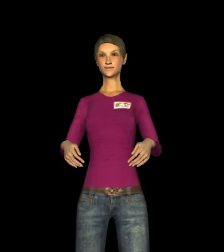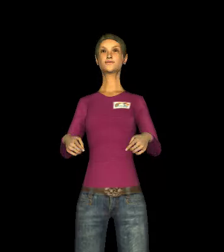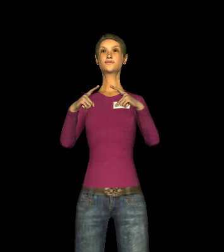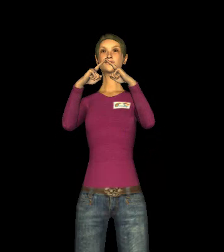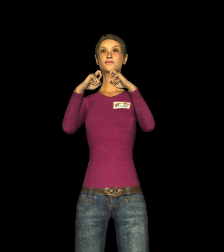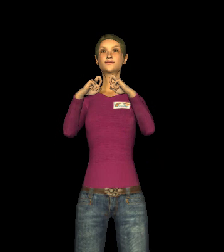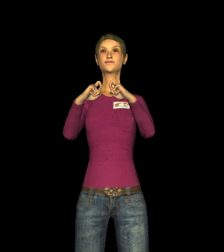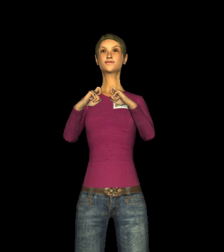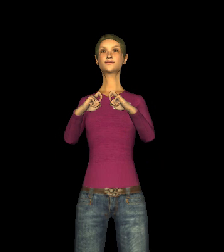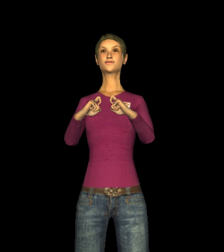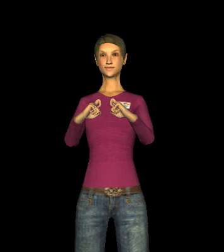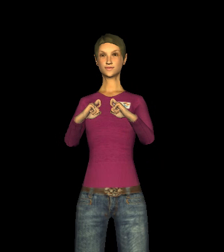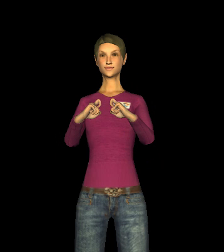أحسب